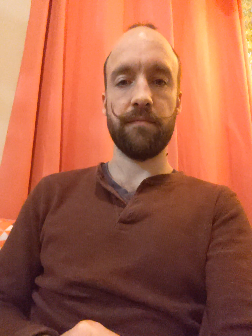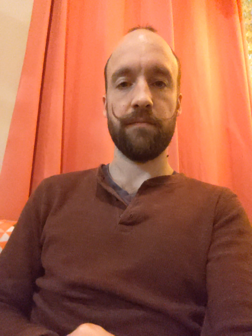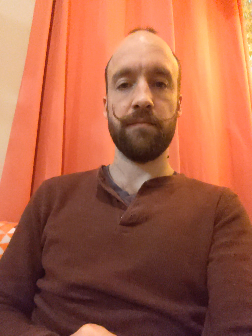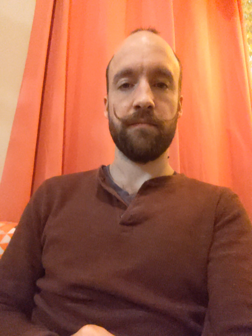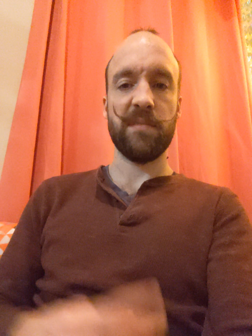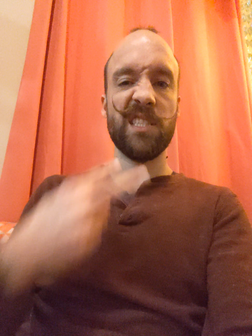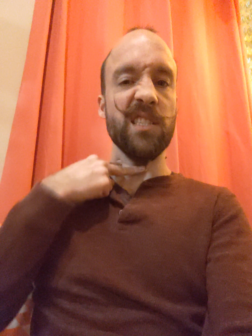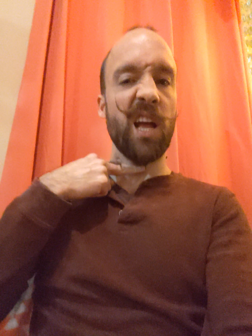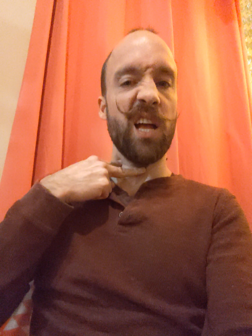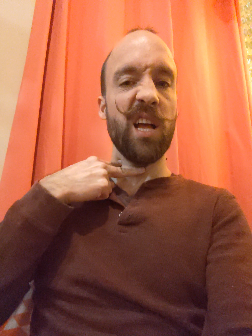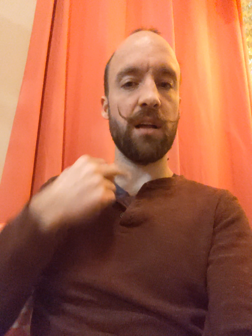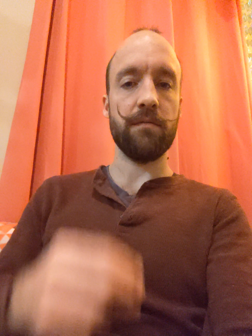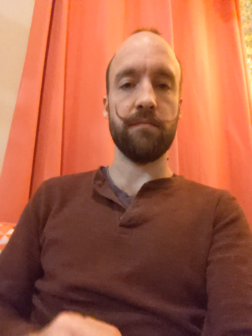stuck